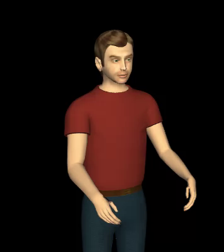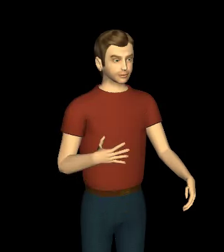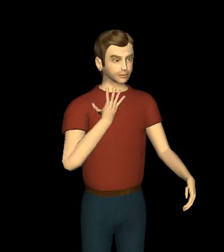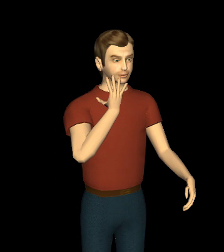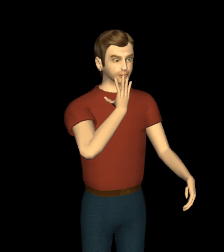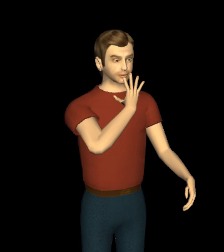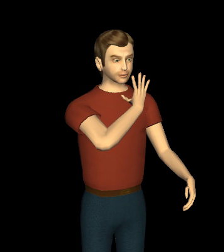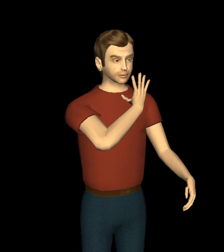لون